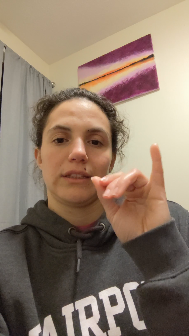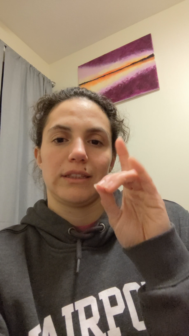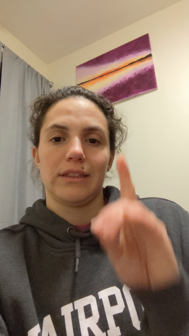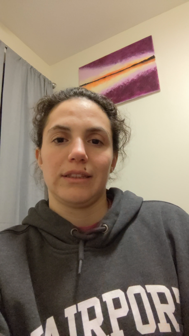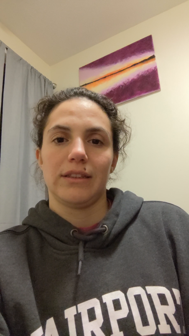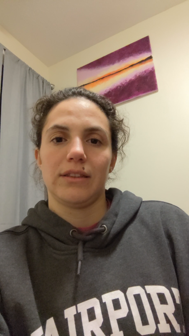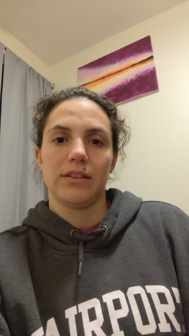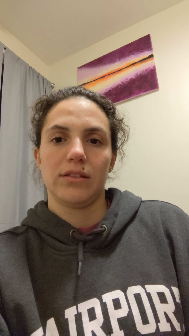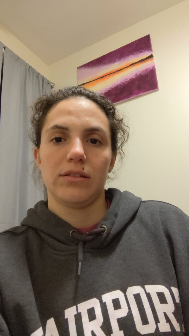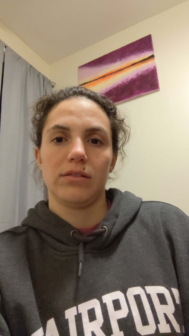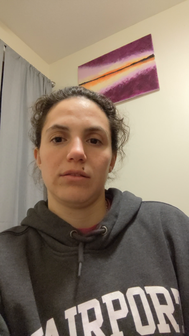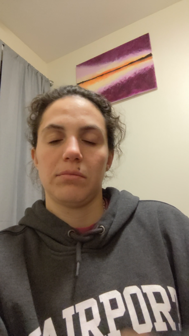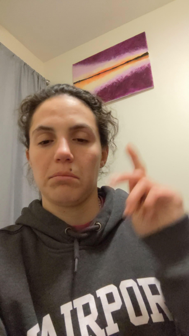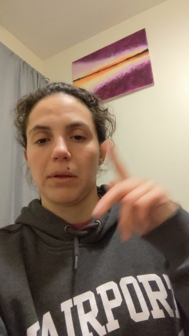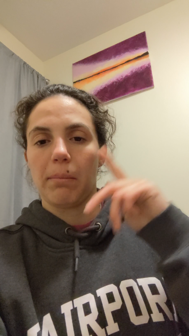people